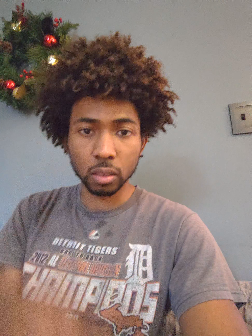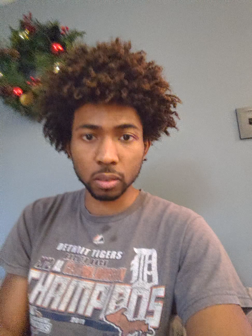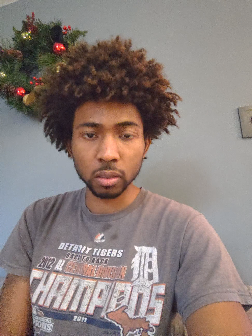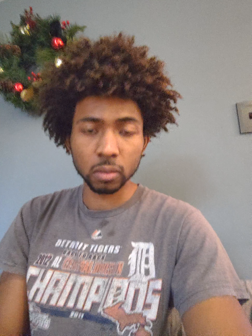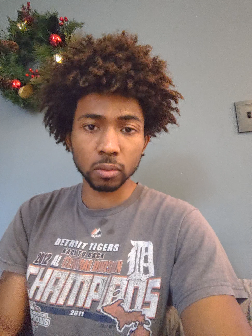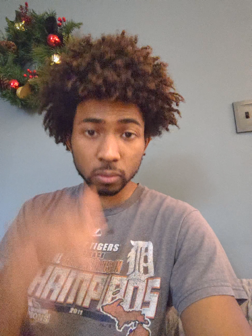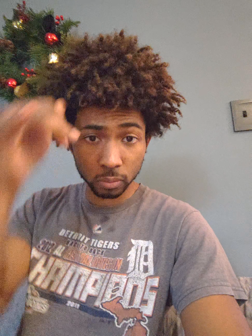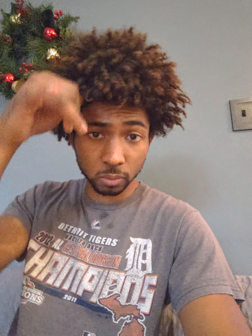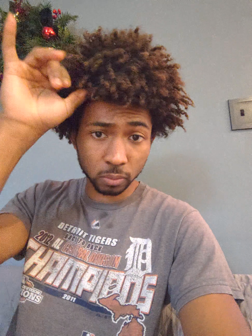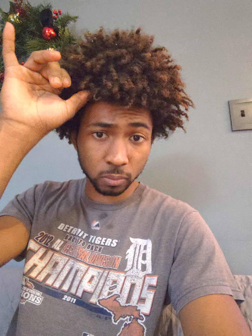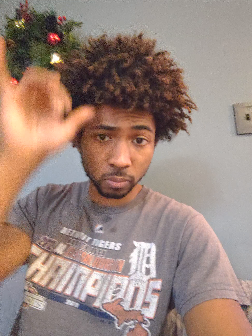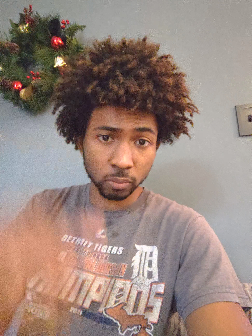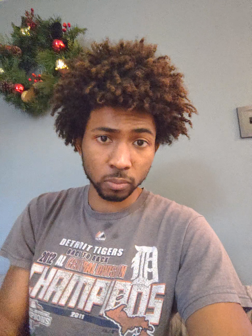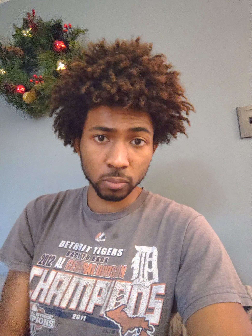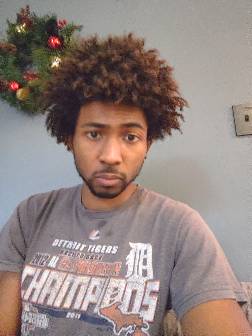cow